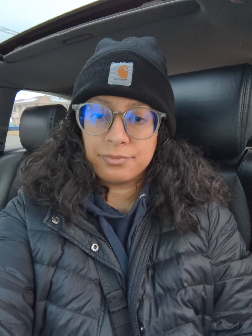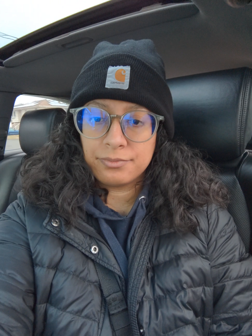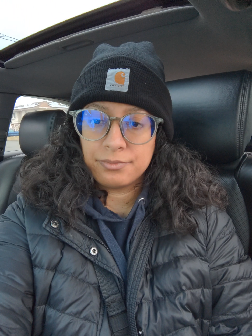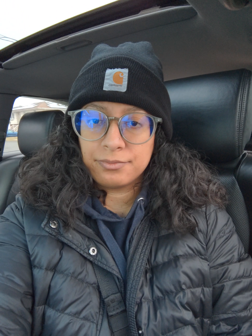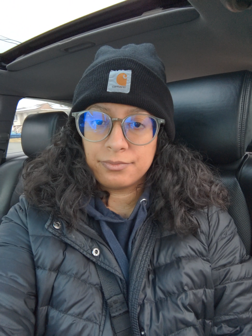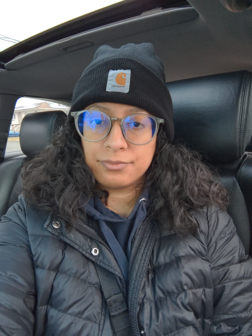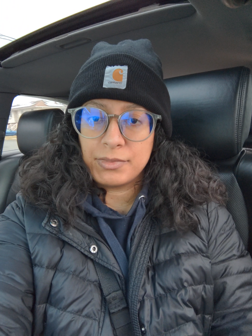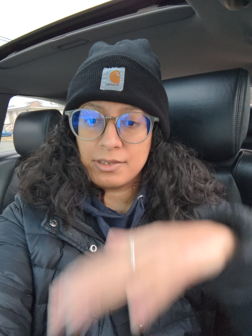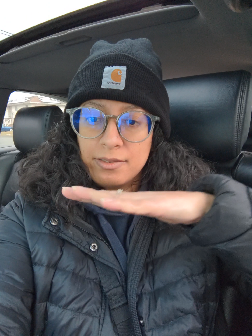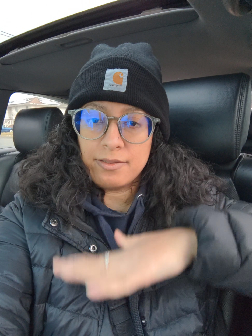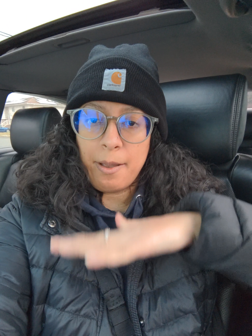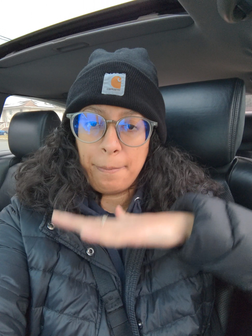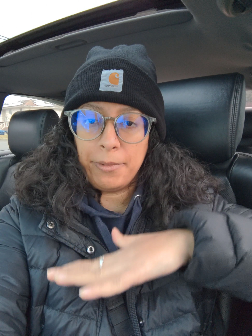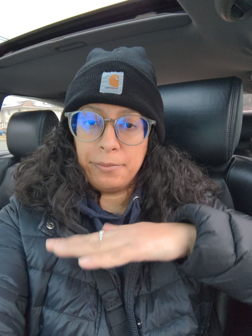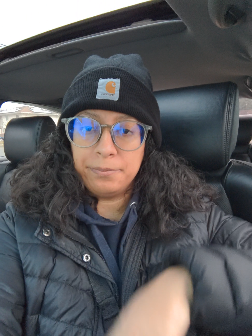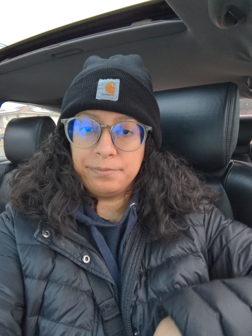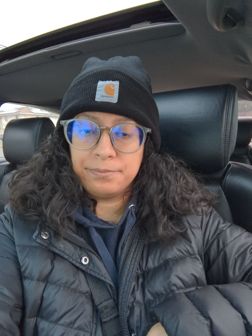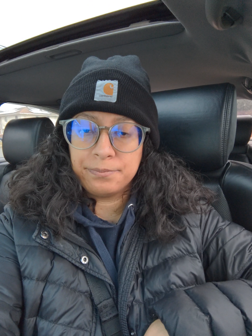table